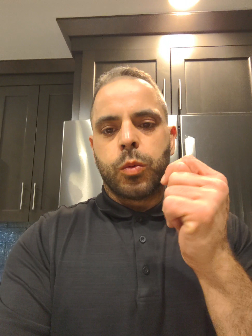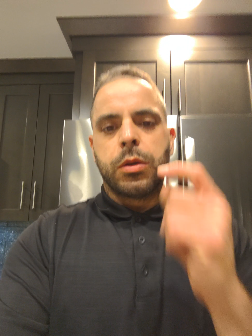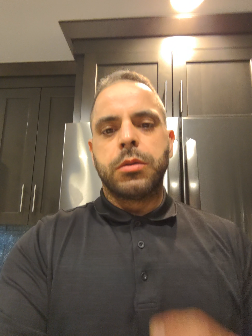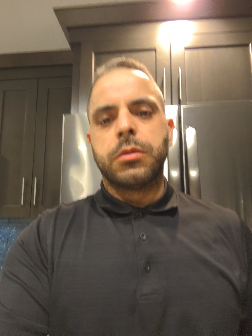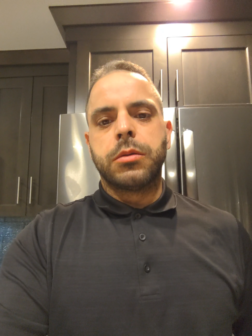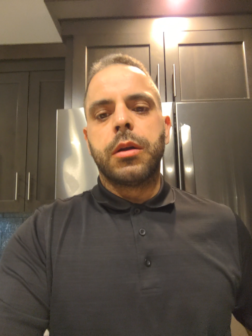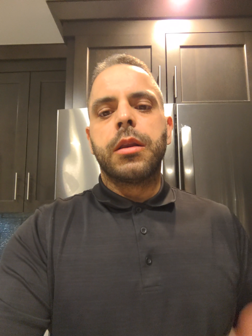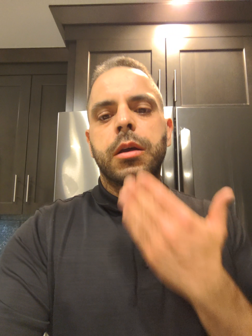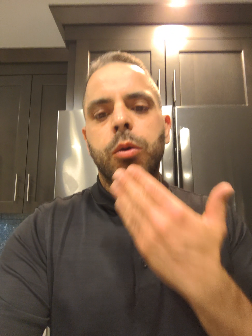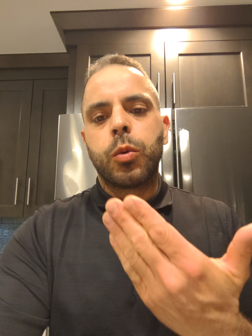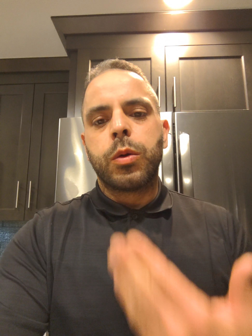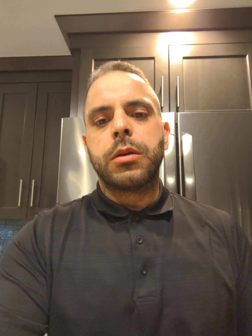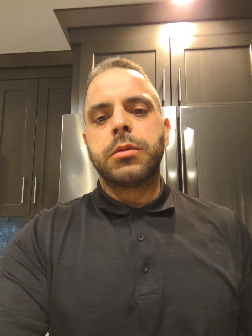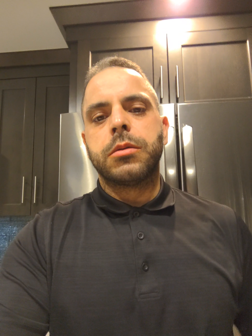thank you